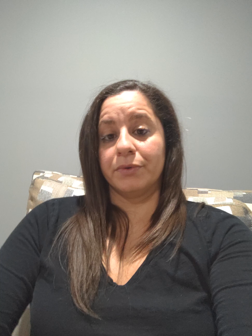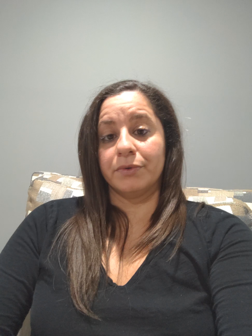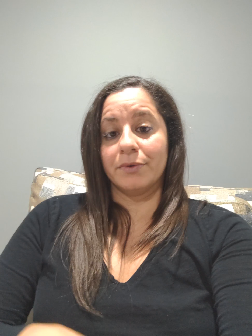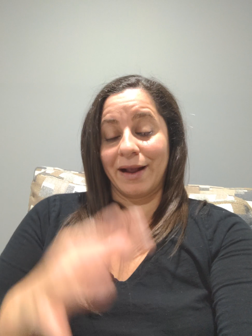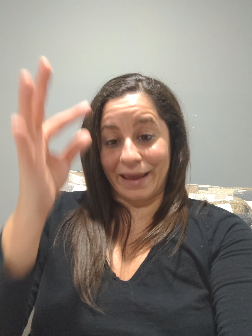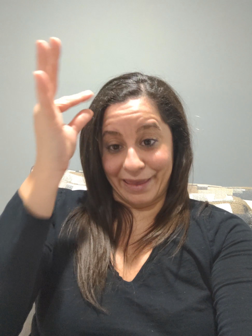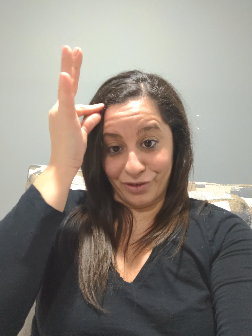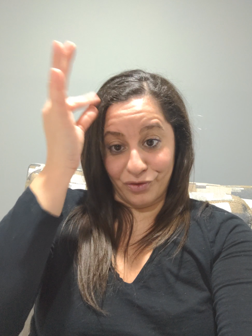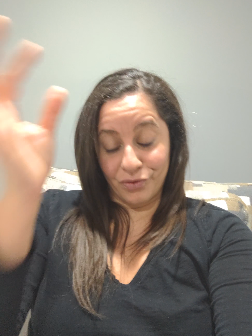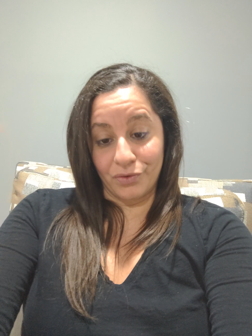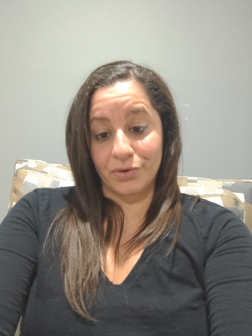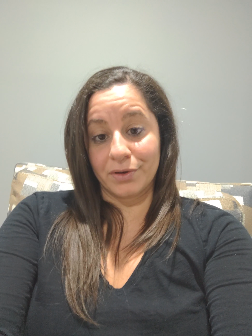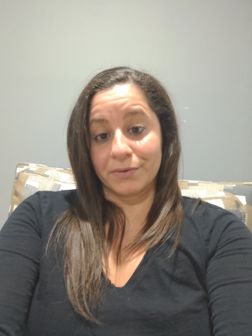hair